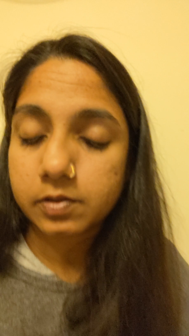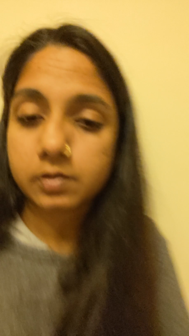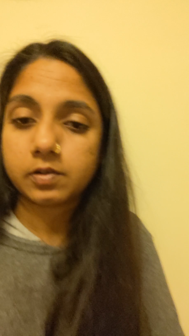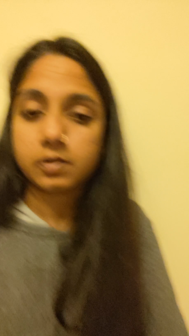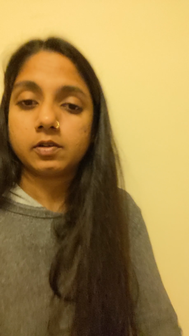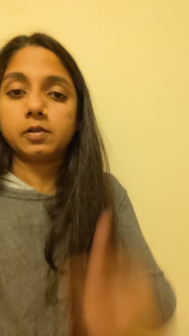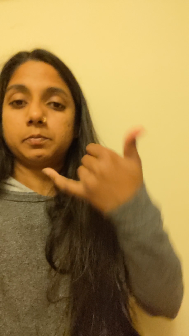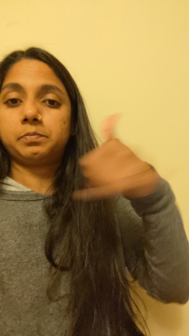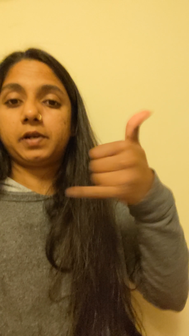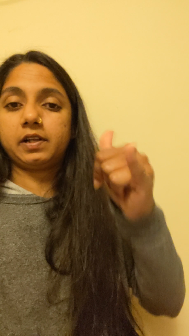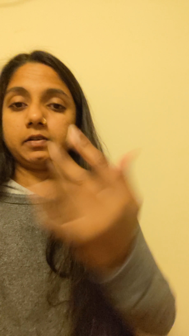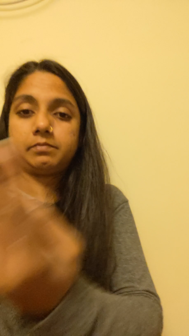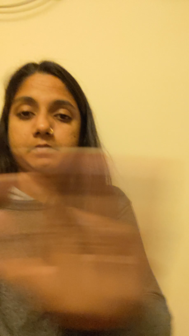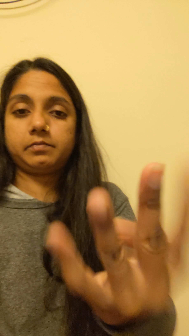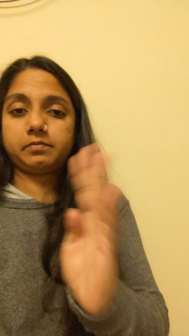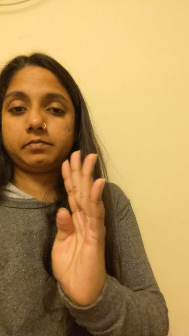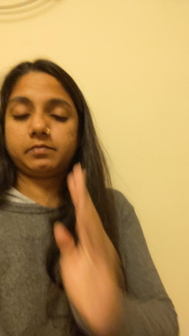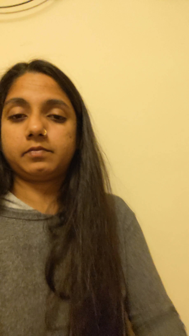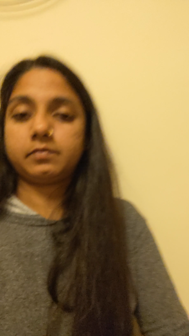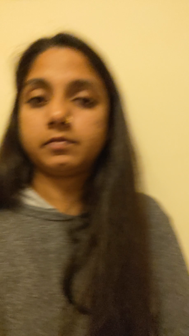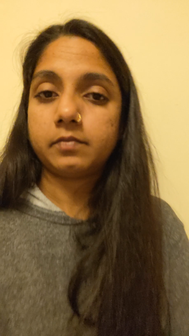playpen